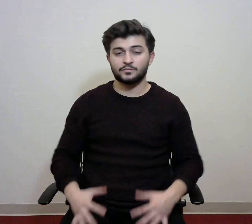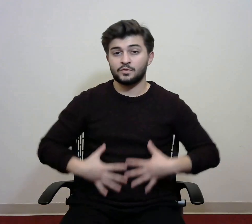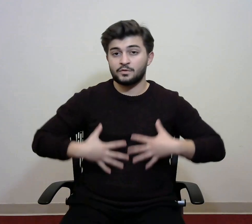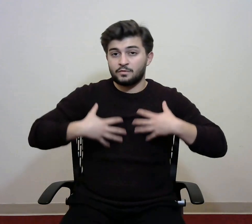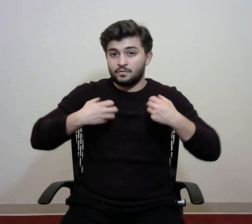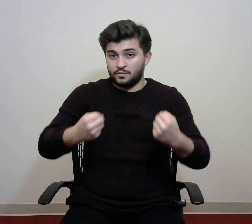sağlam